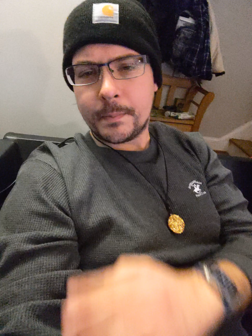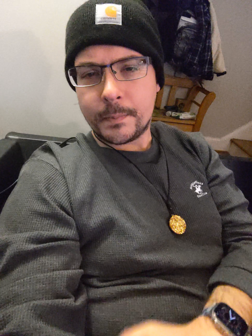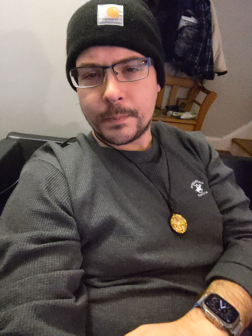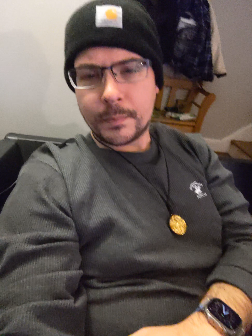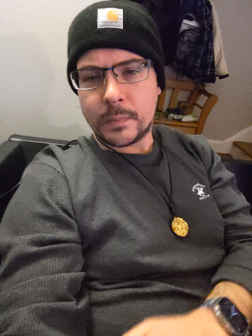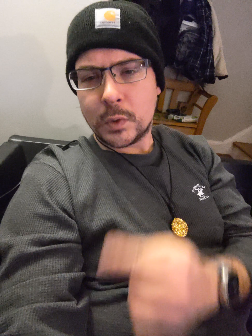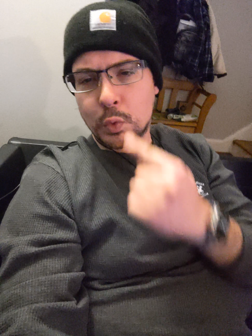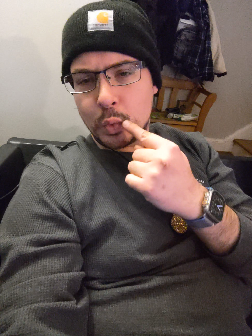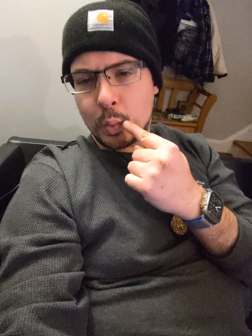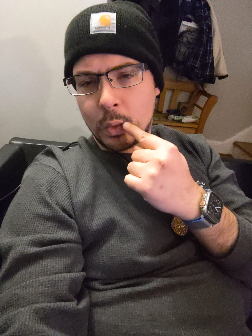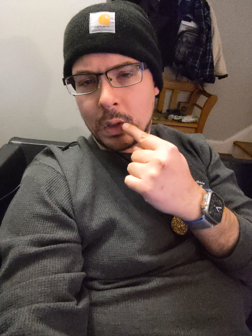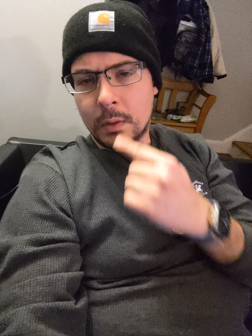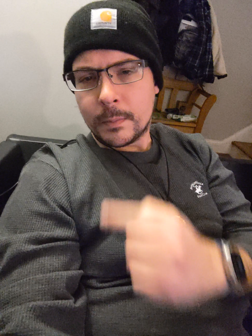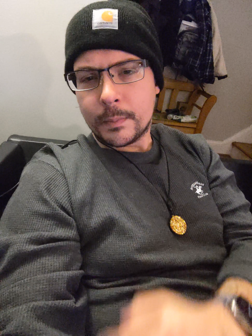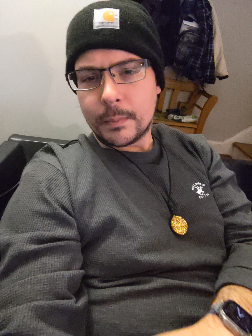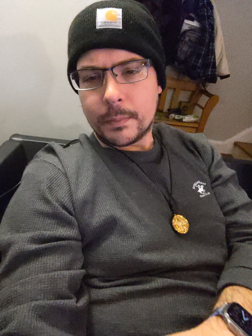tooth